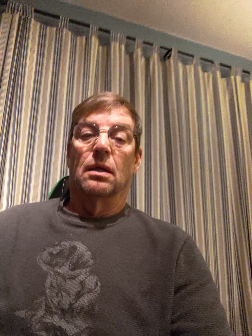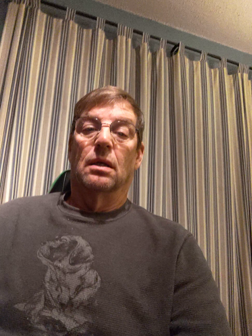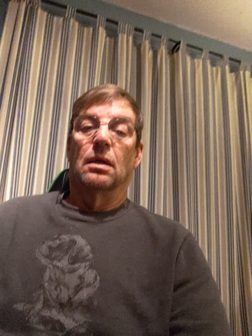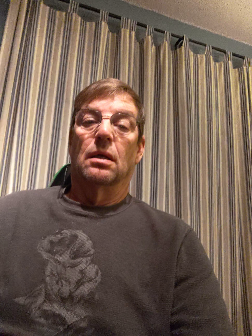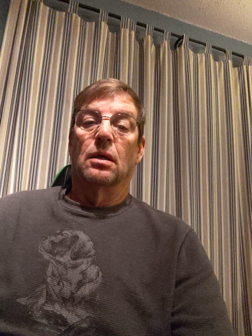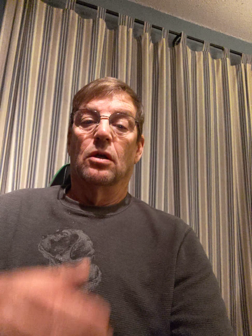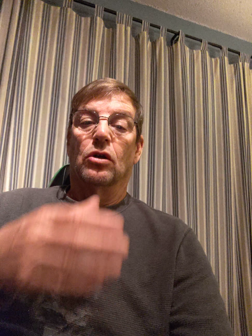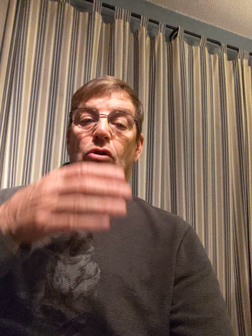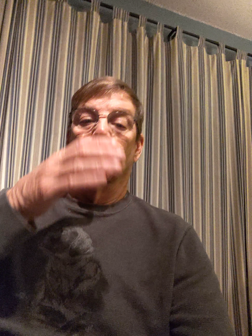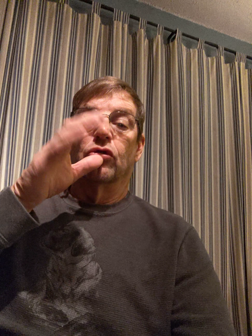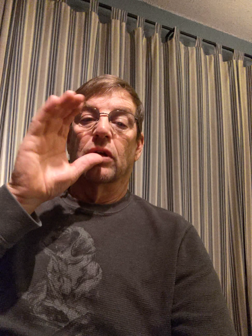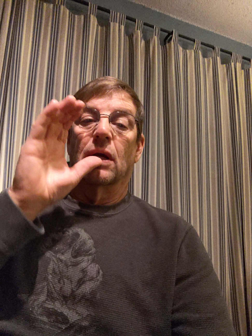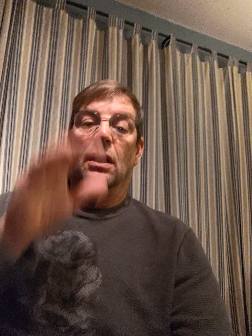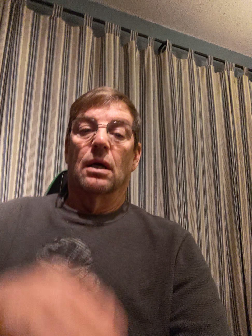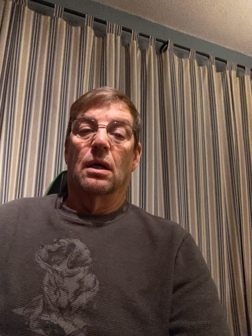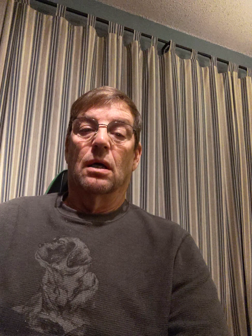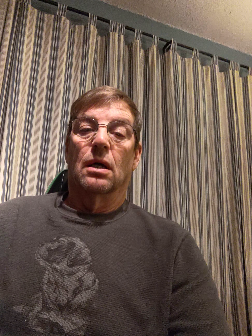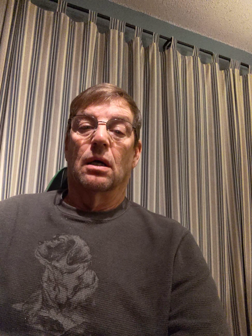drink